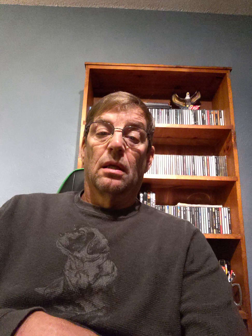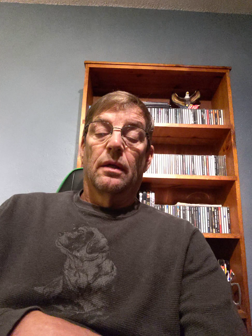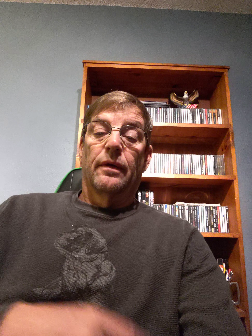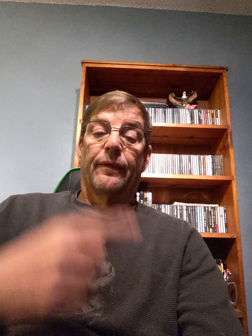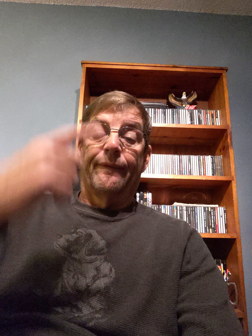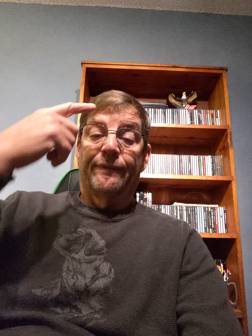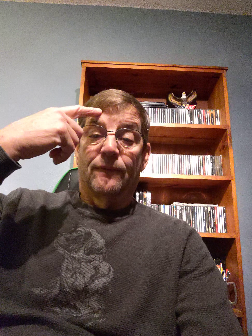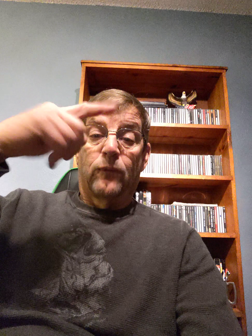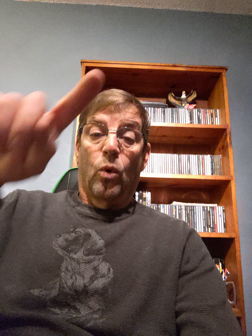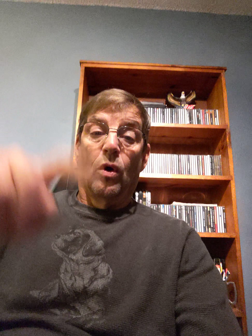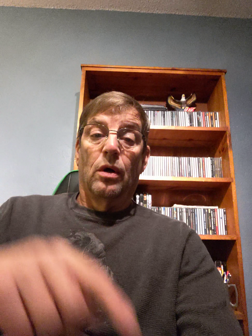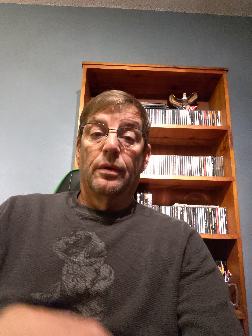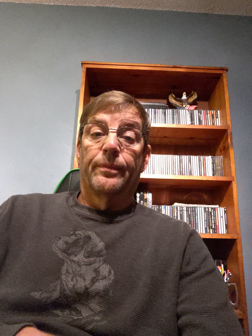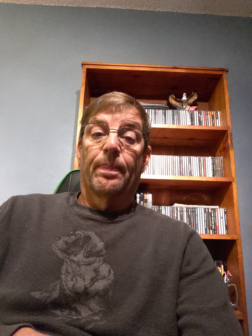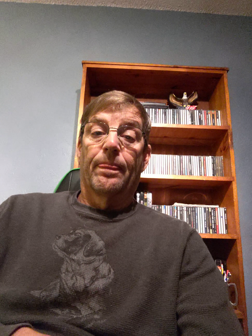for